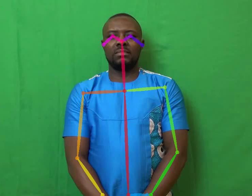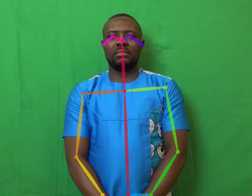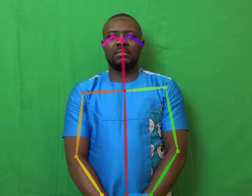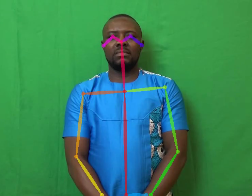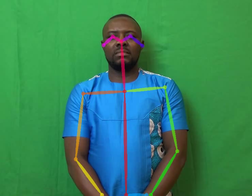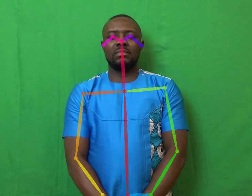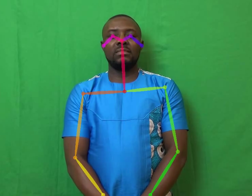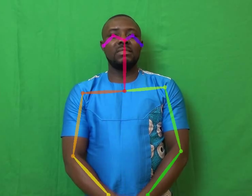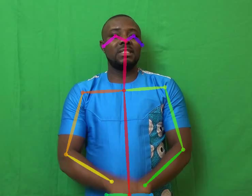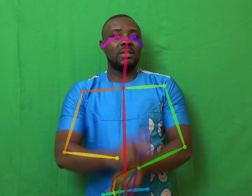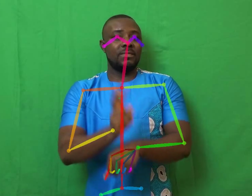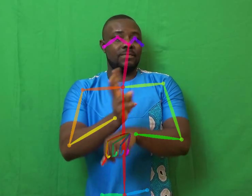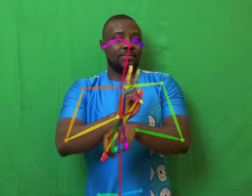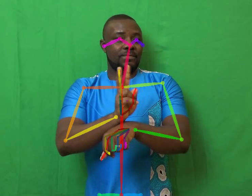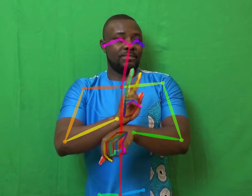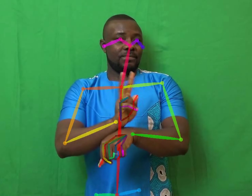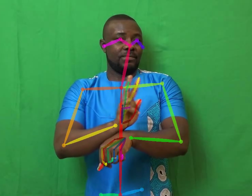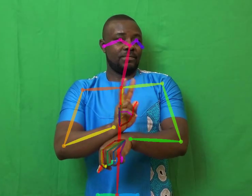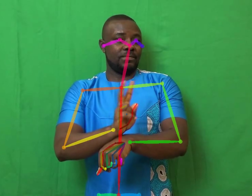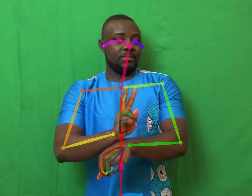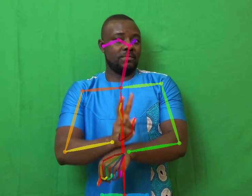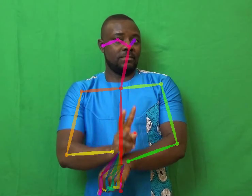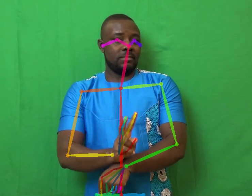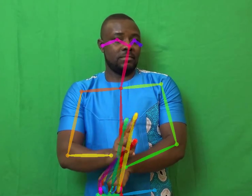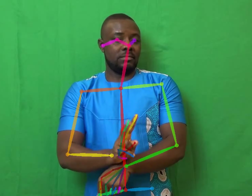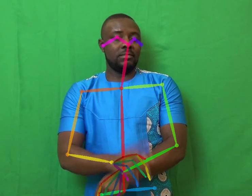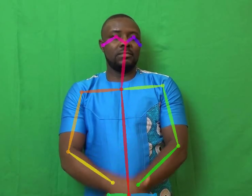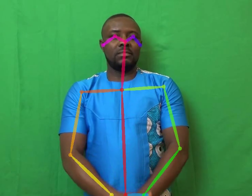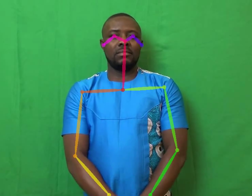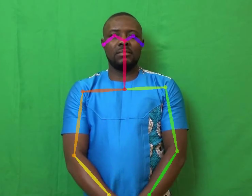vocation